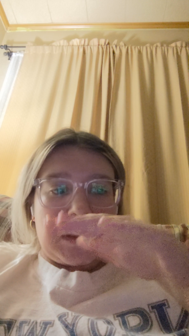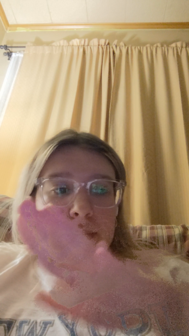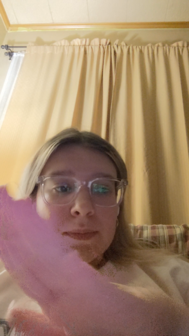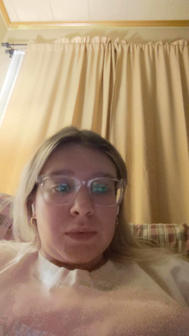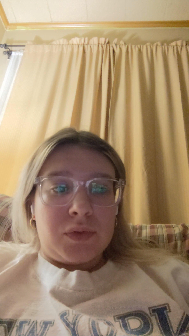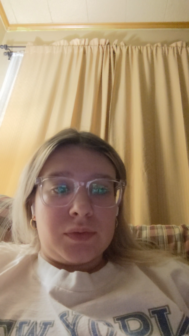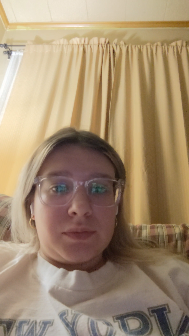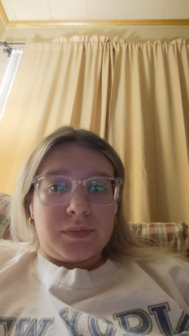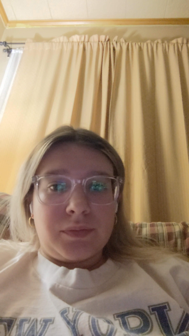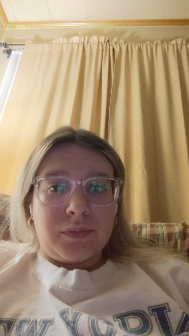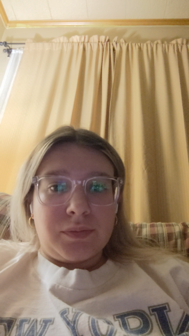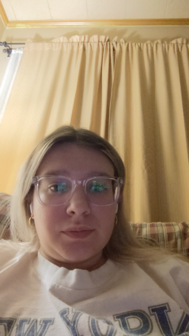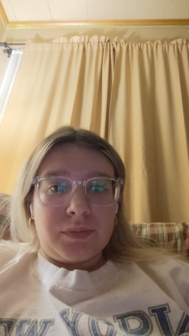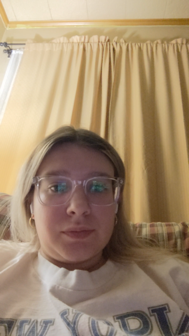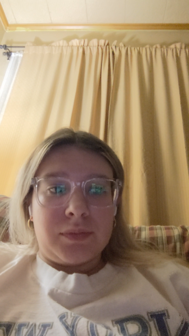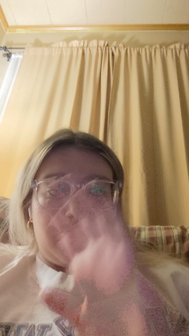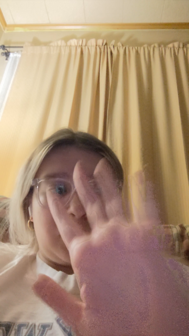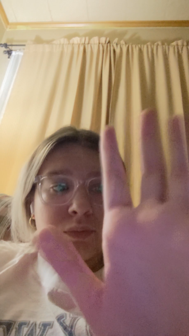push